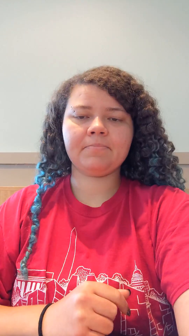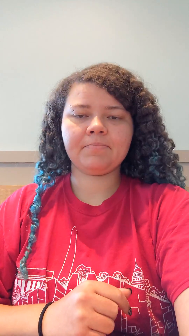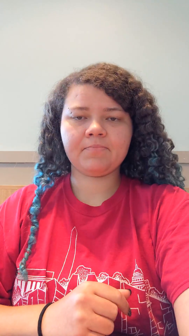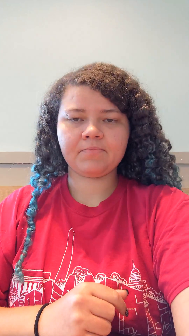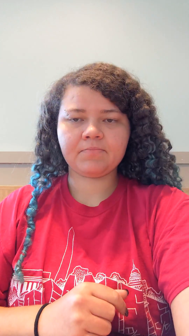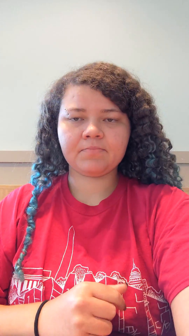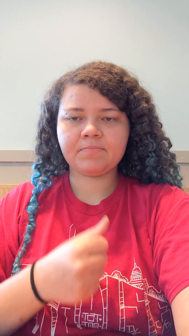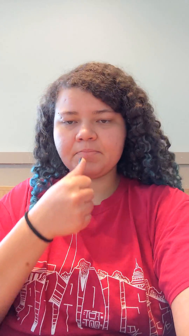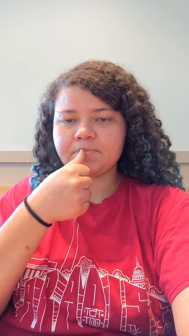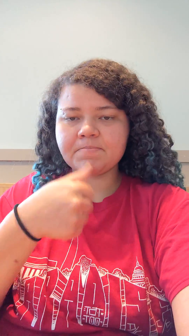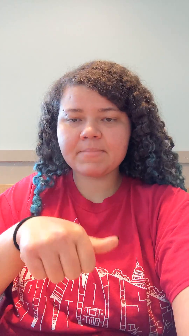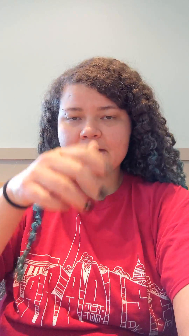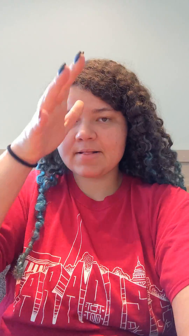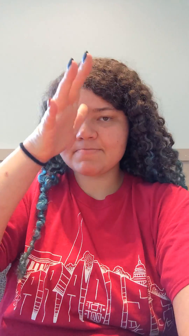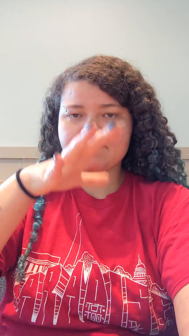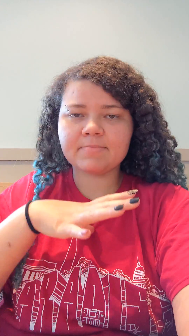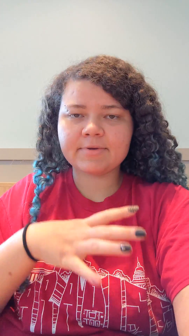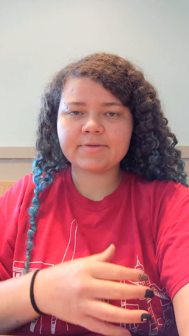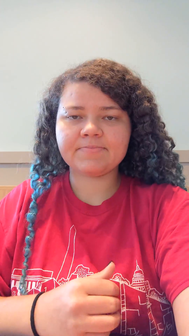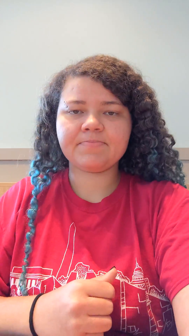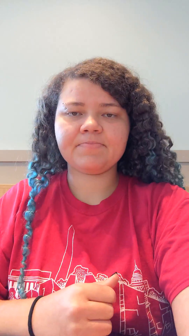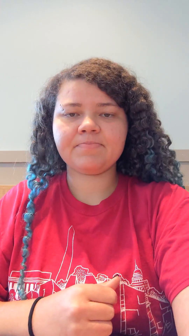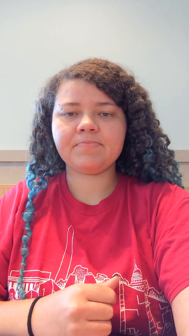mailman